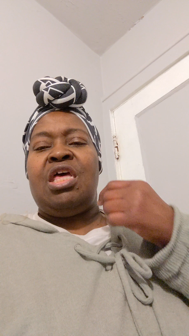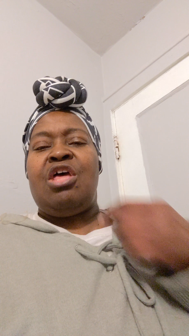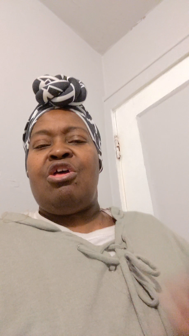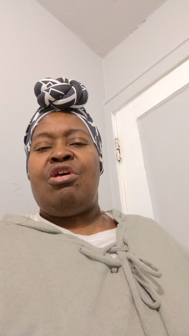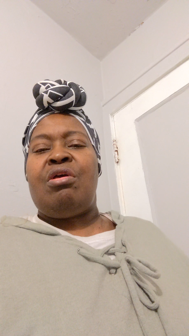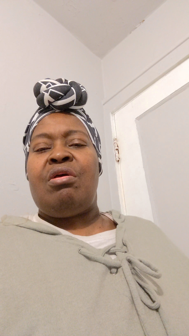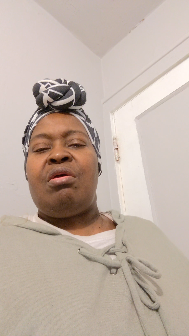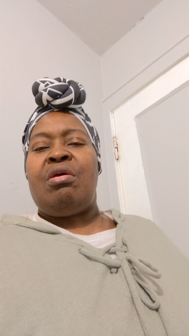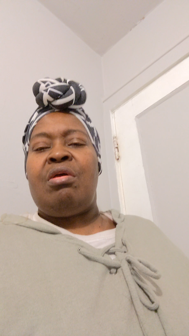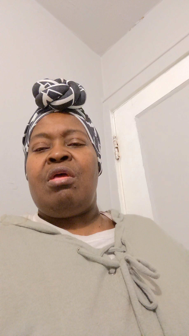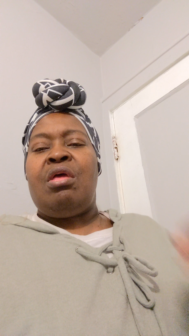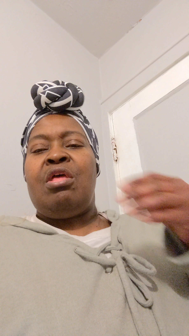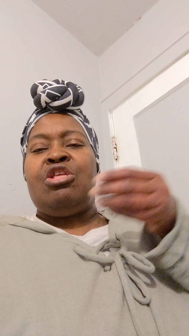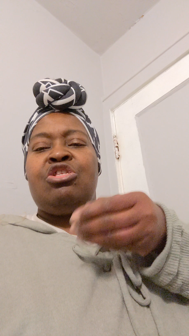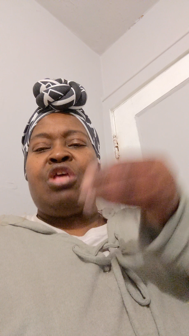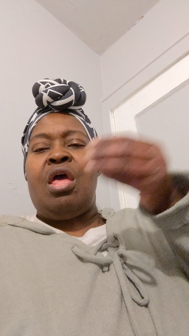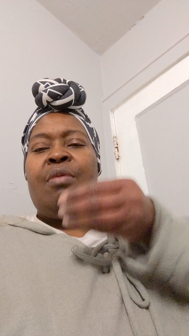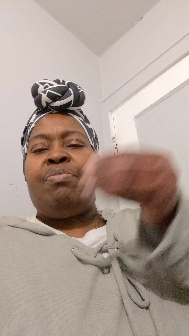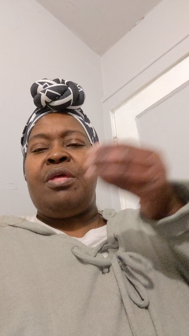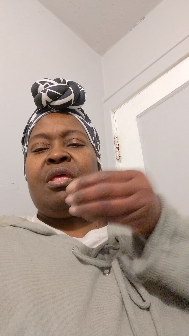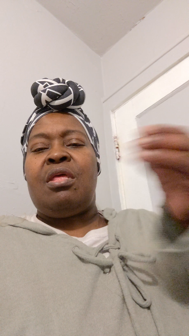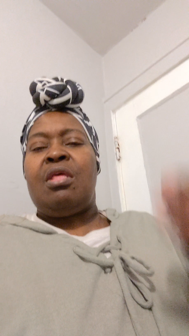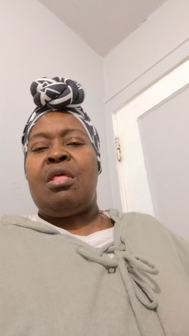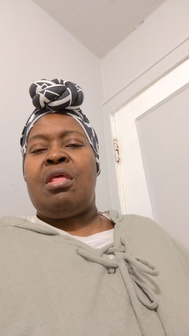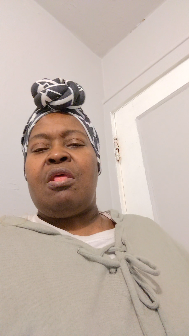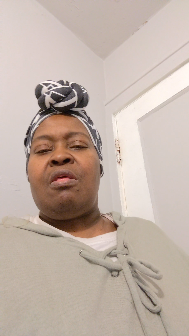shopping